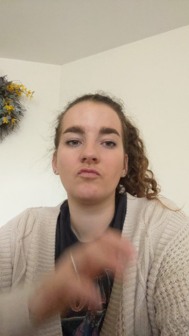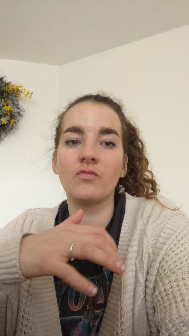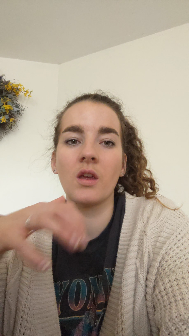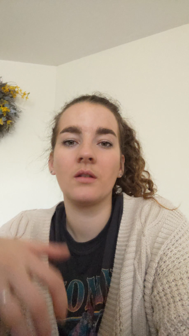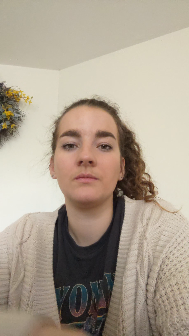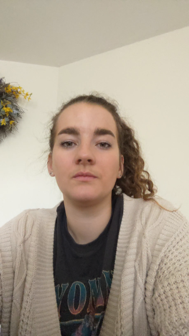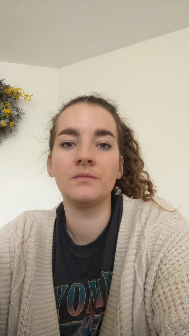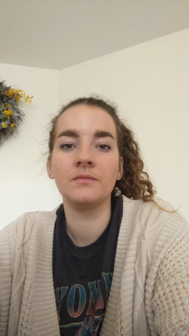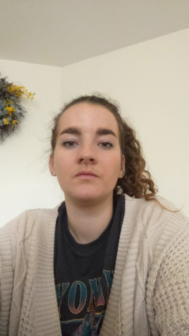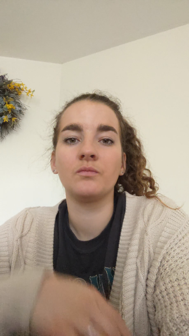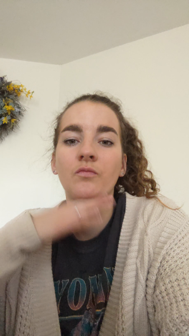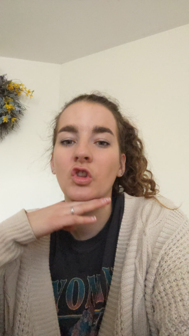full